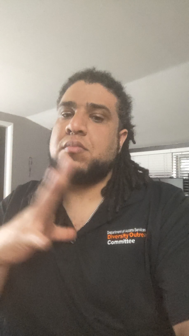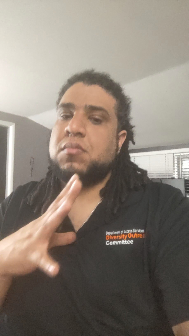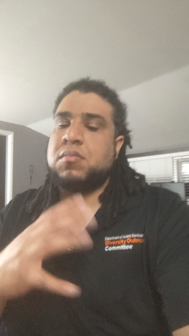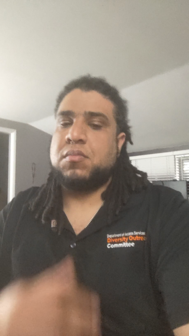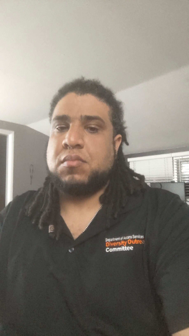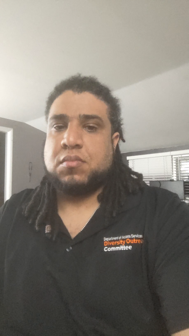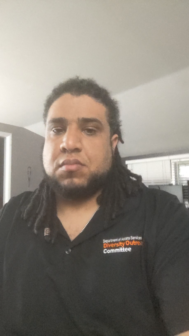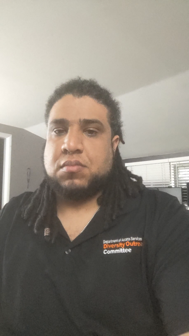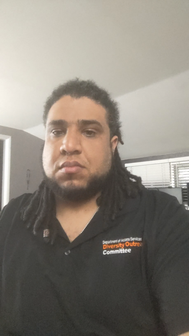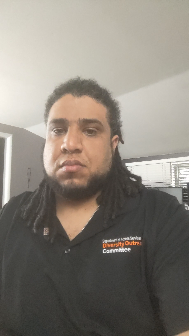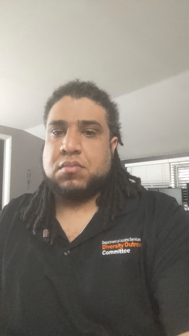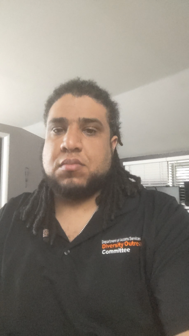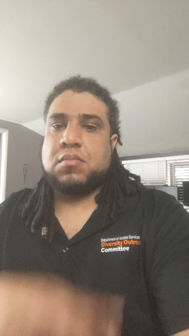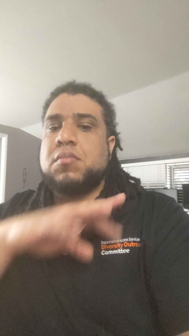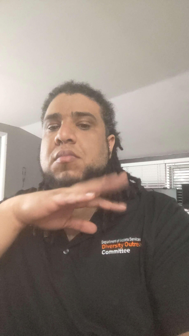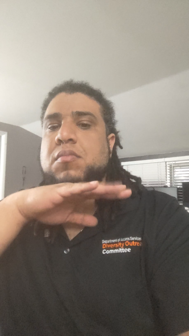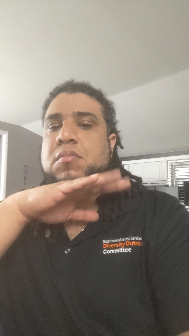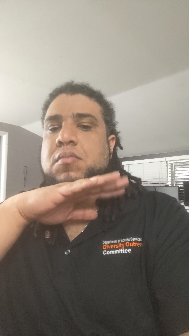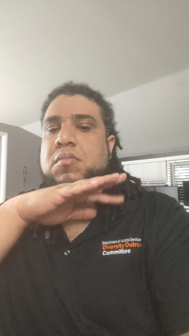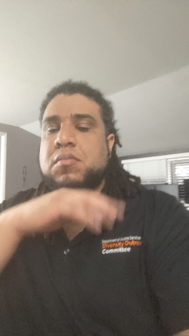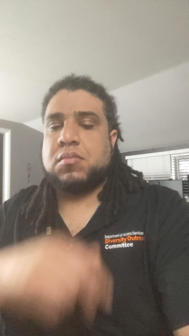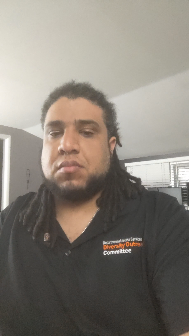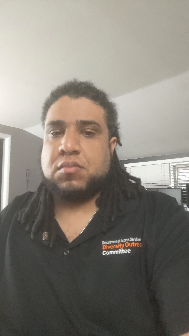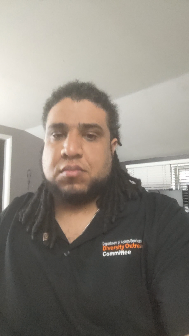naughty